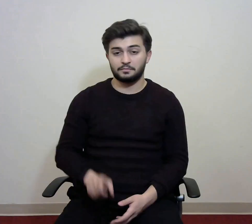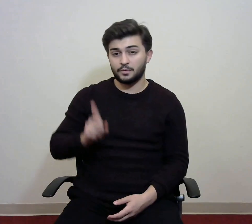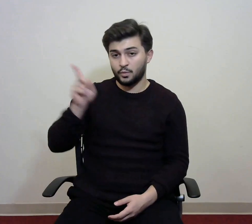onun